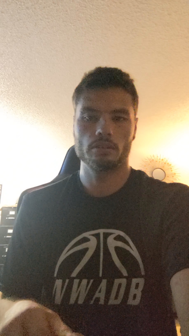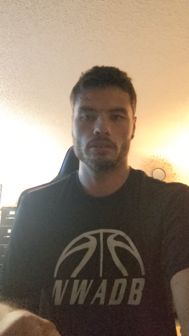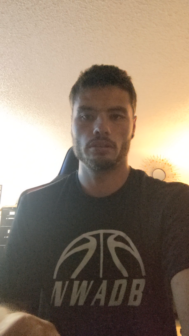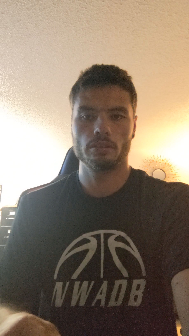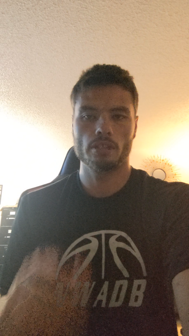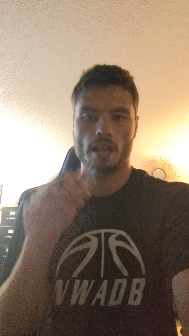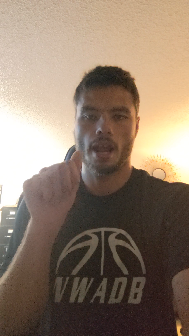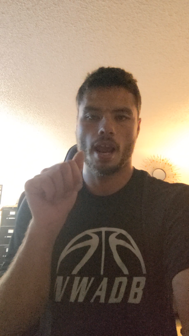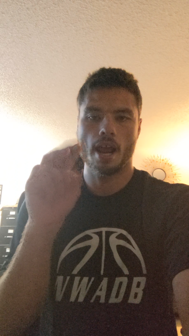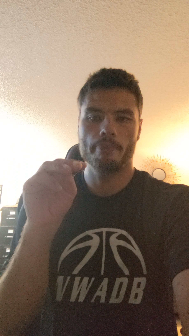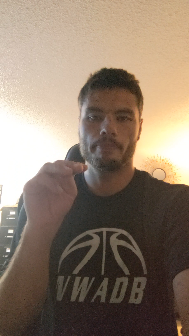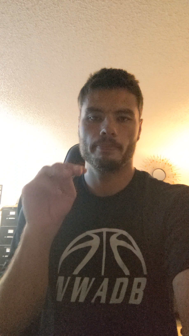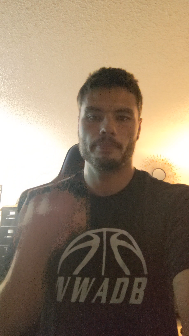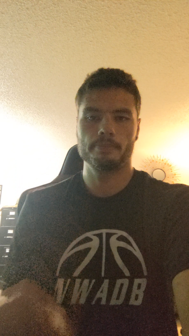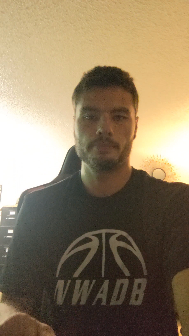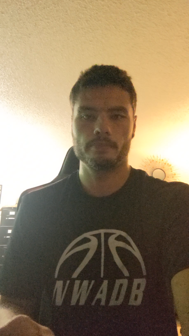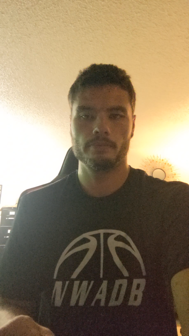am